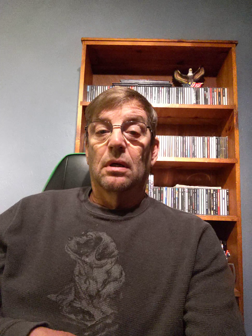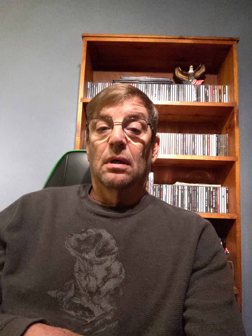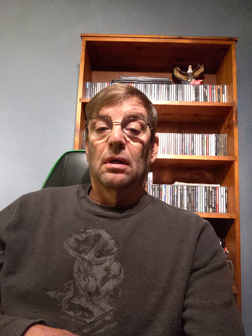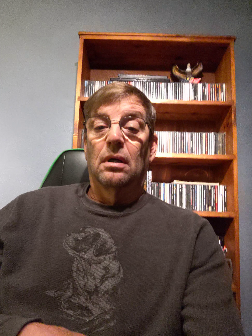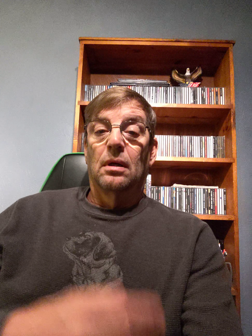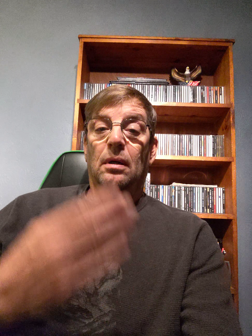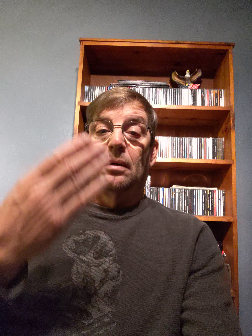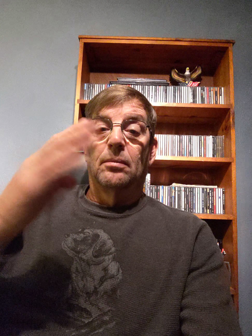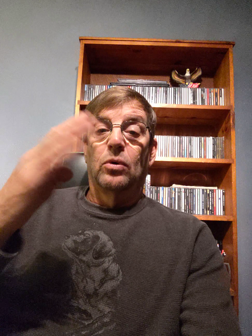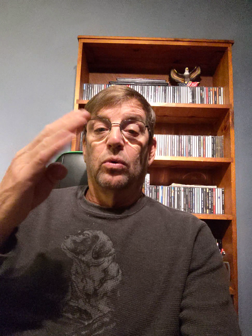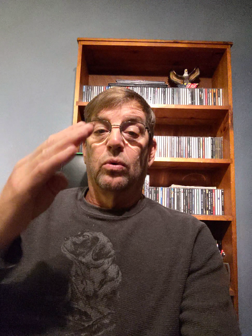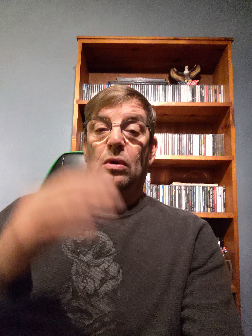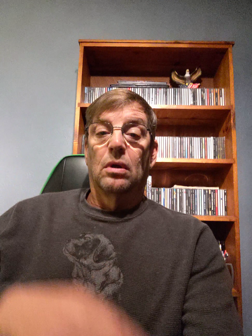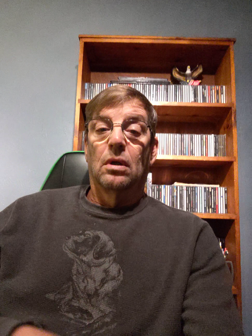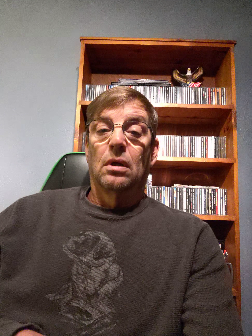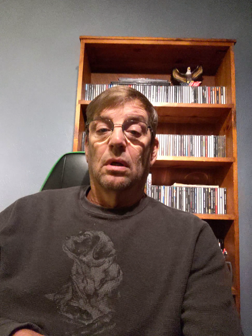blue